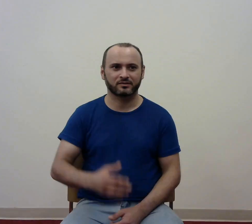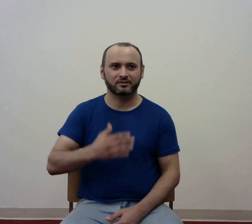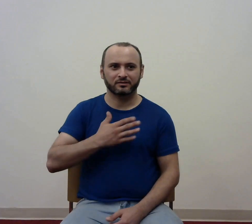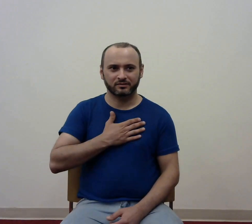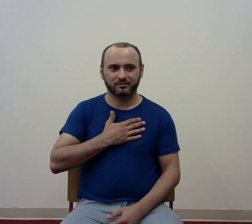mən